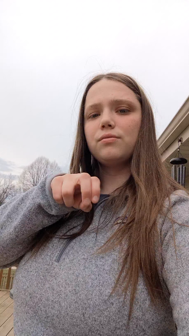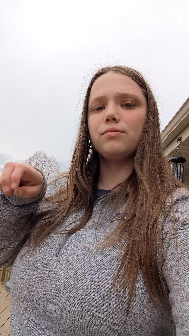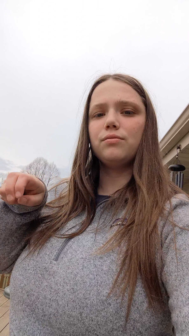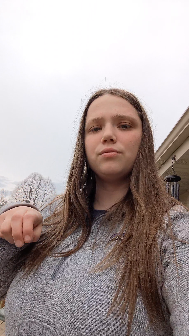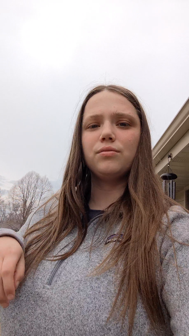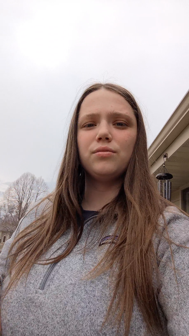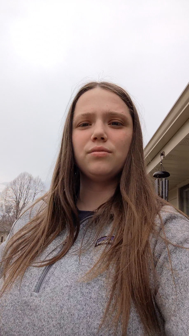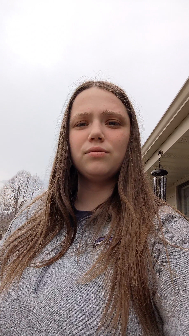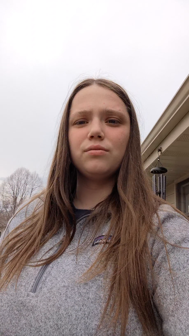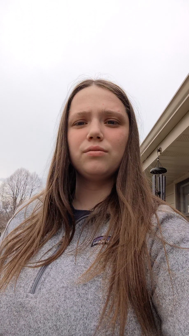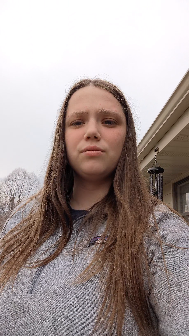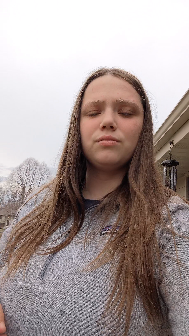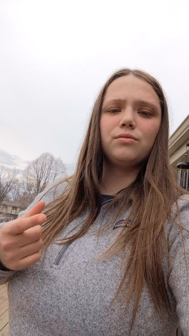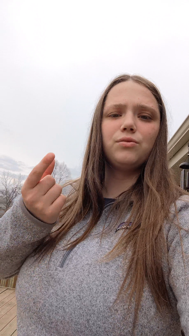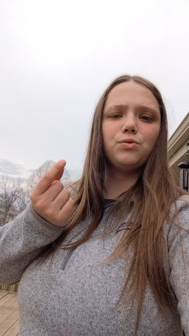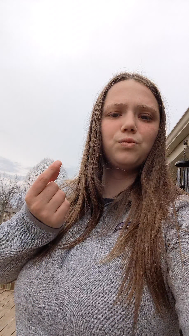do